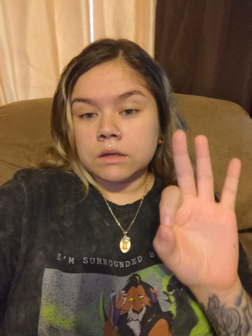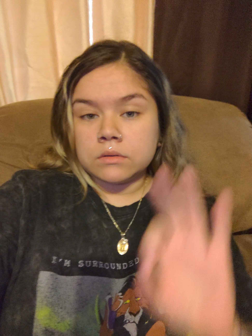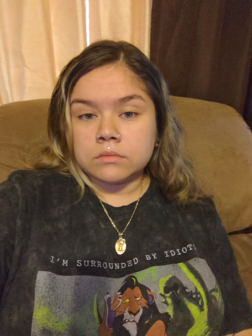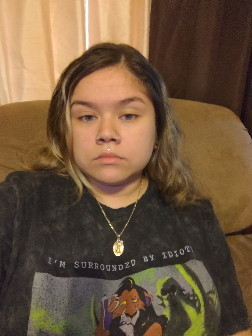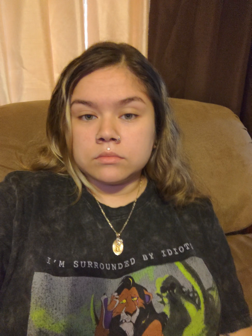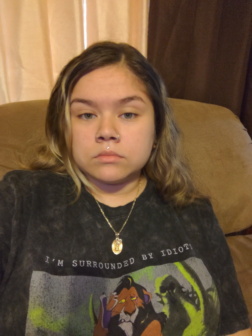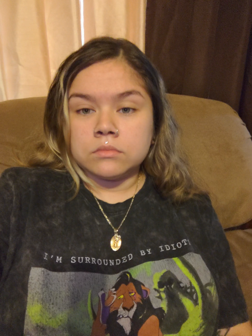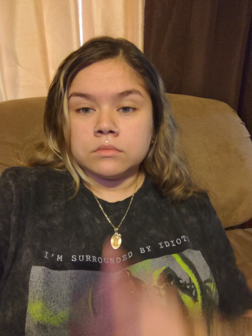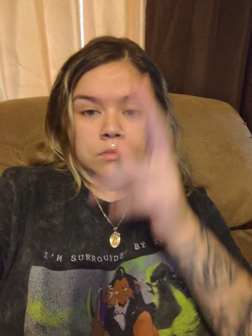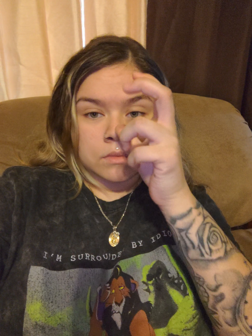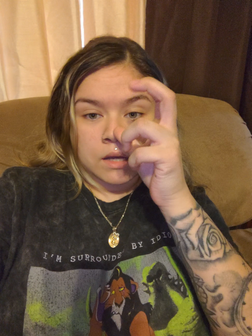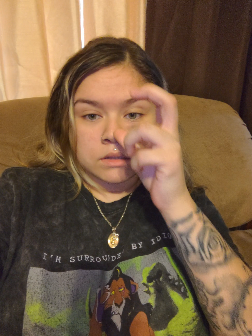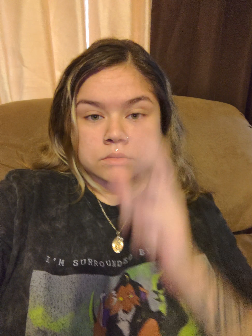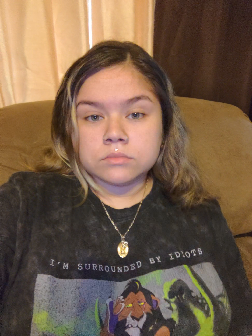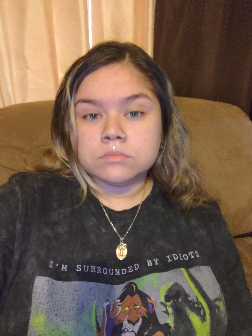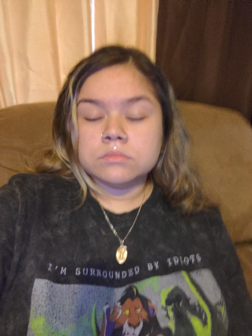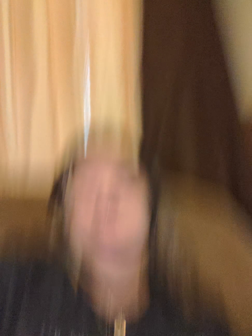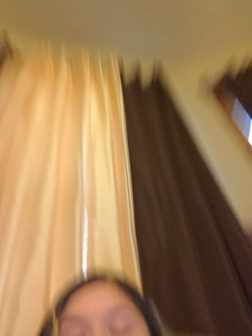ant